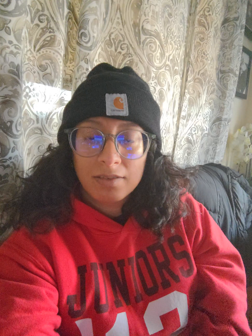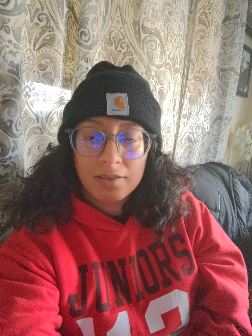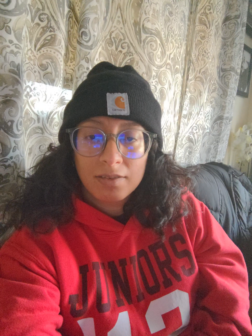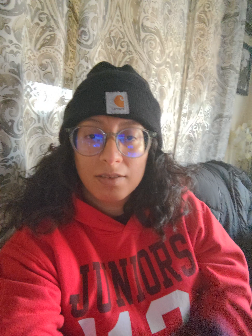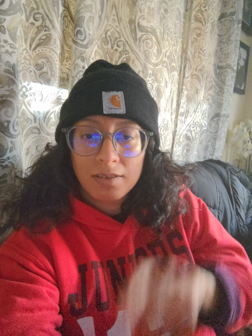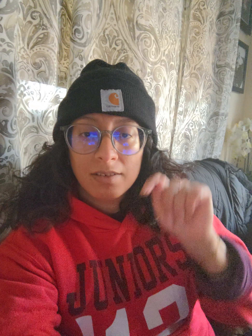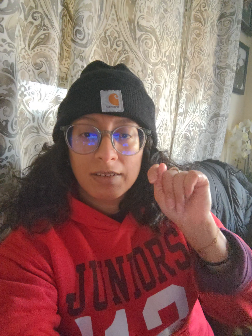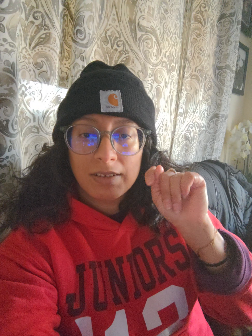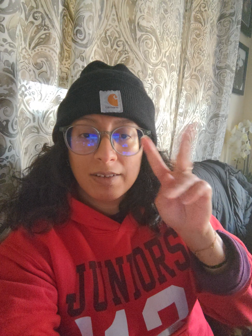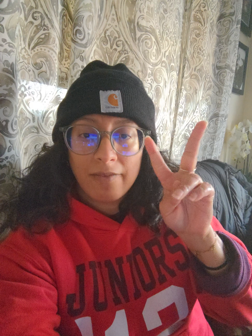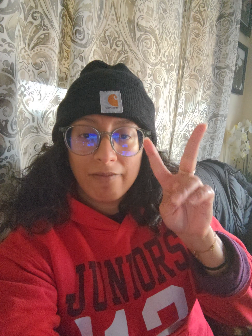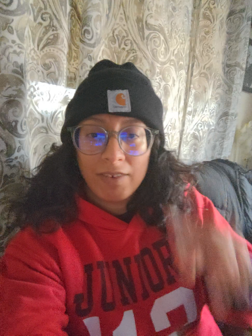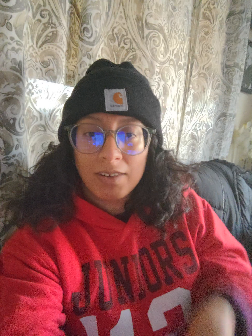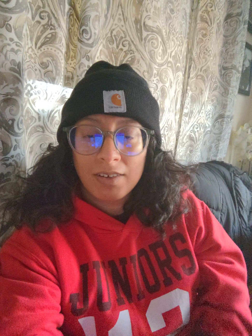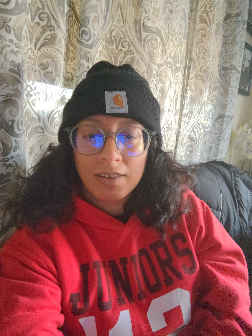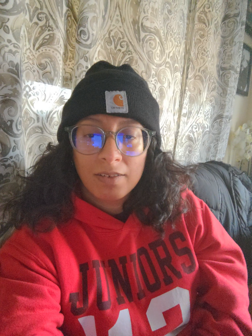TV